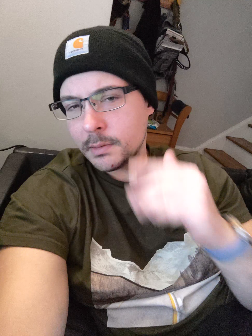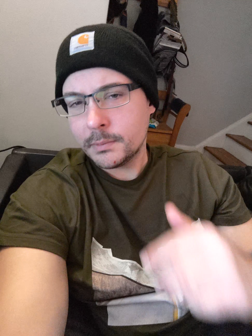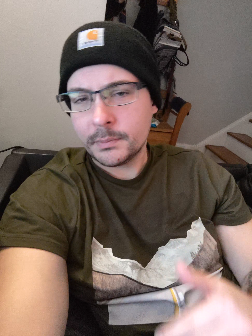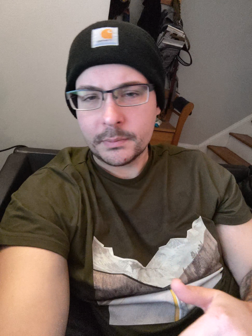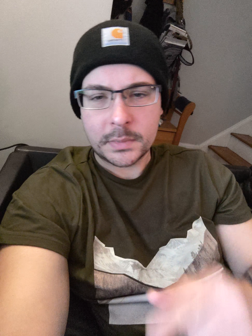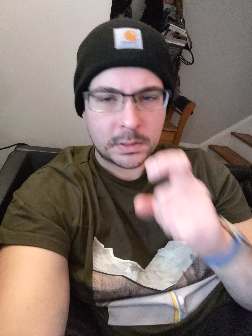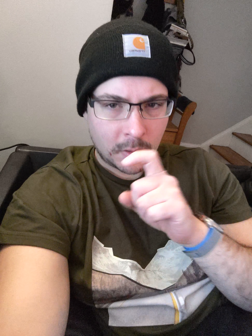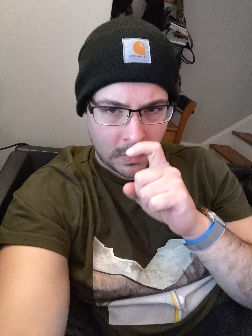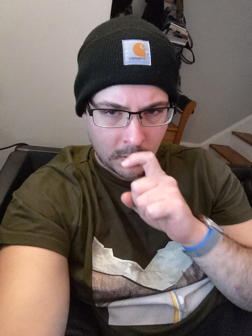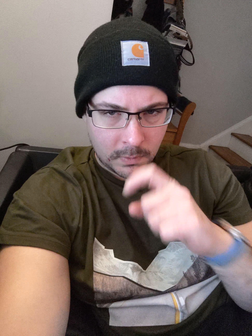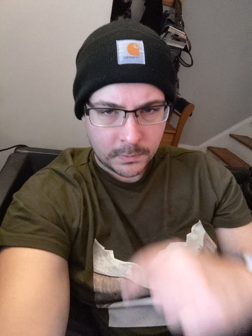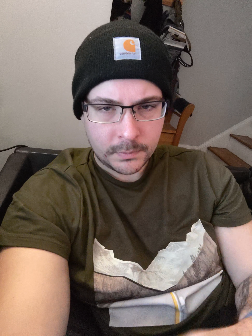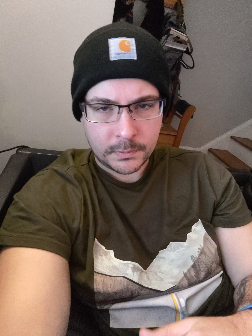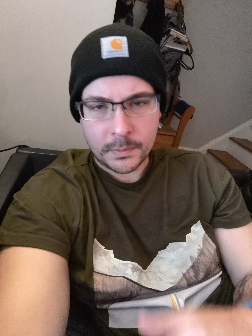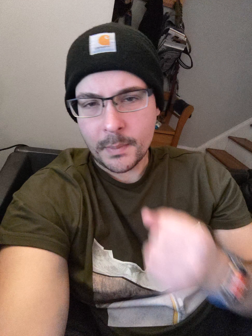doll